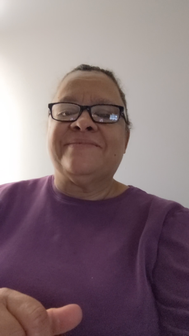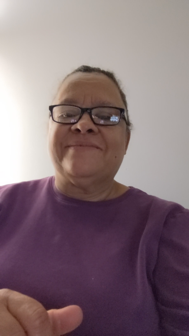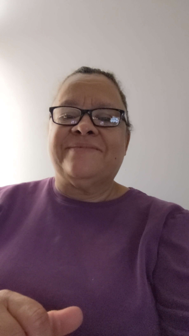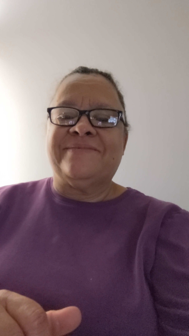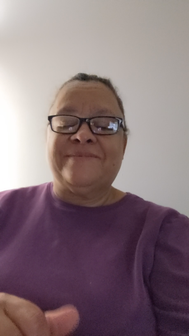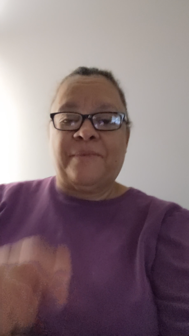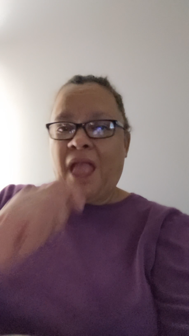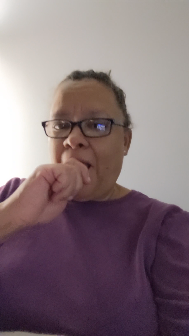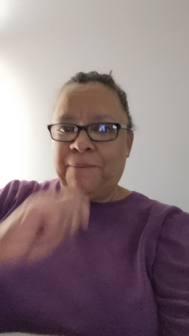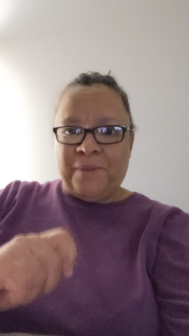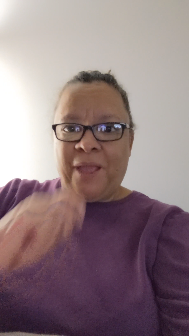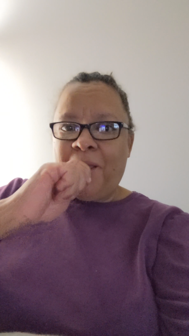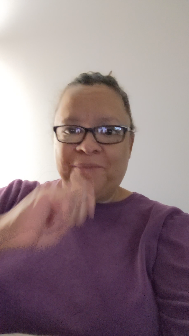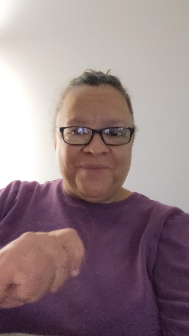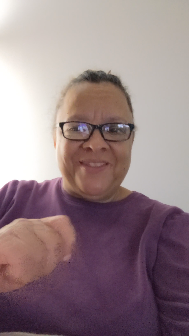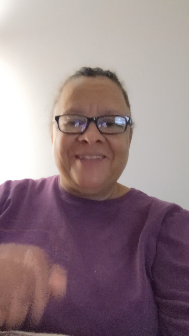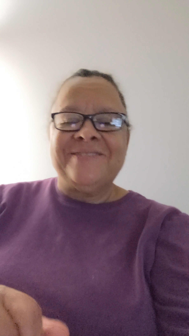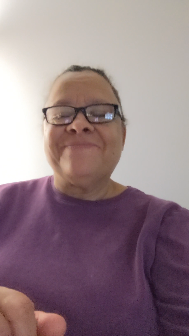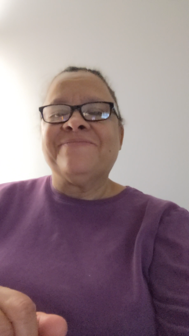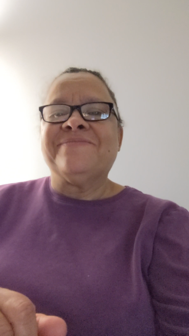popsicle